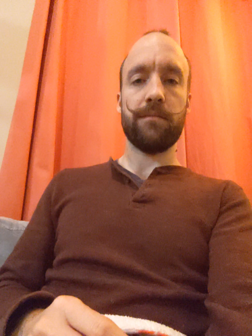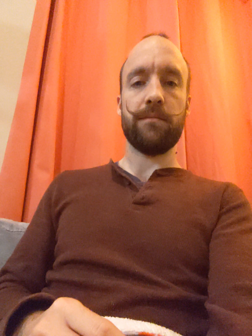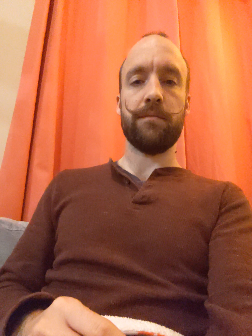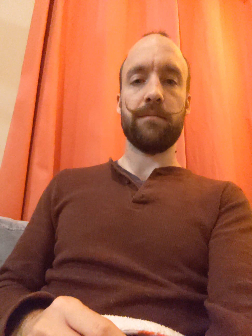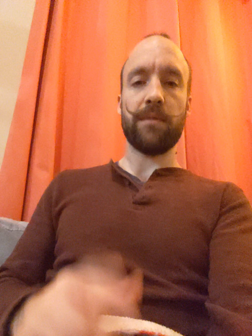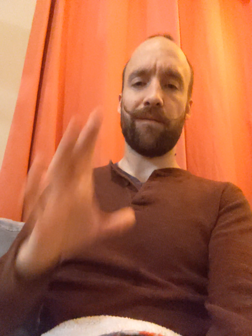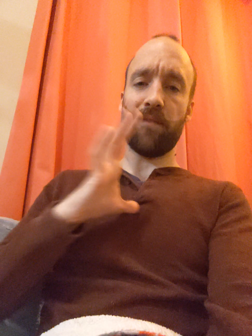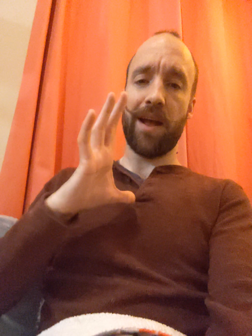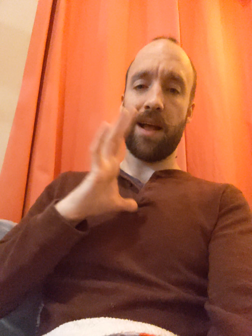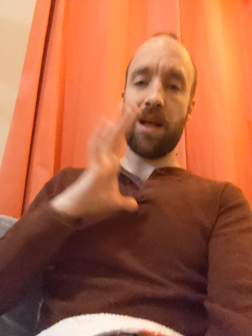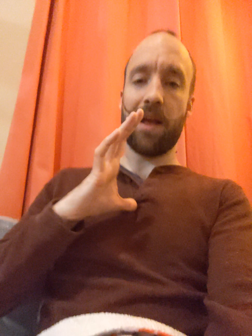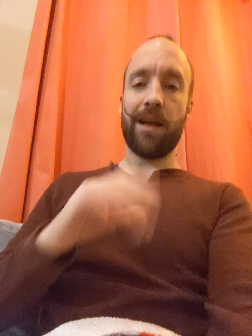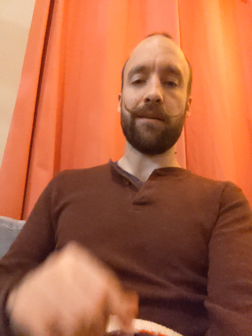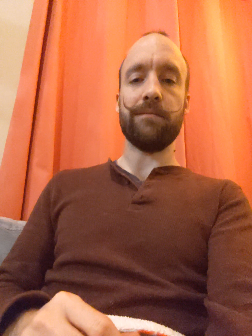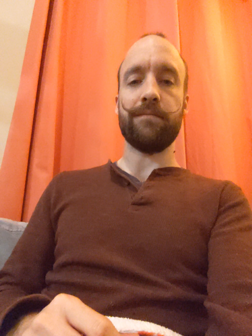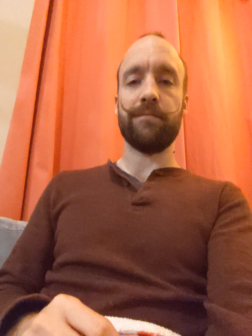fine